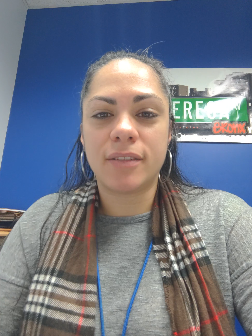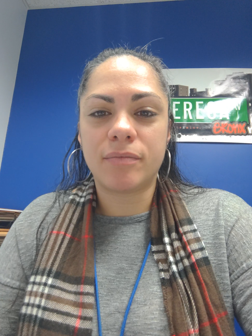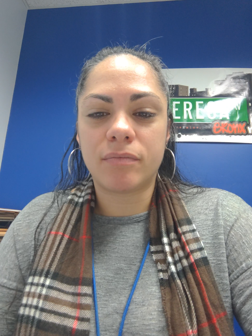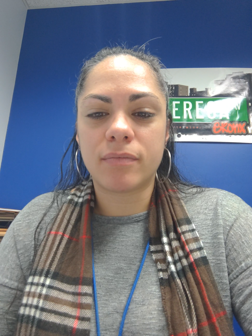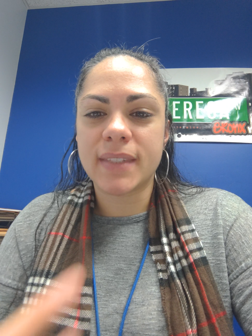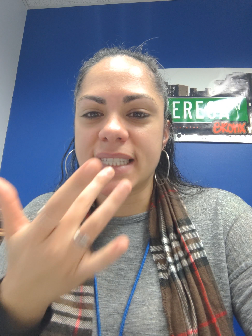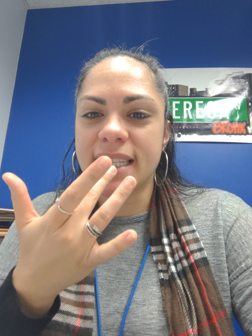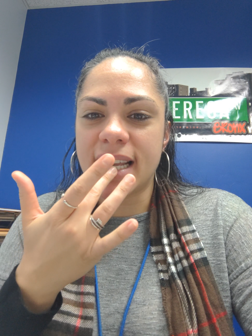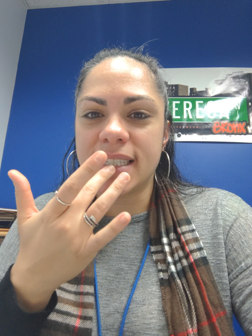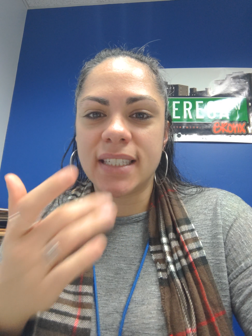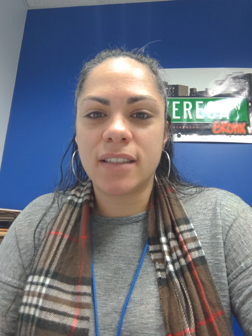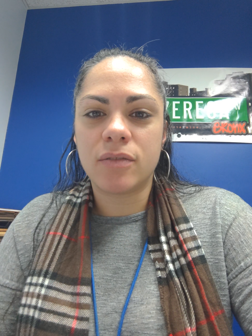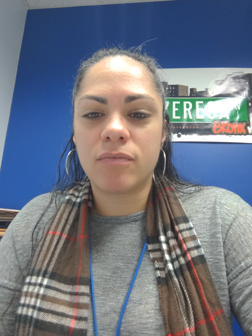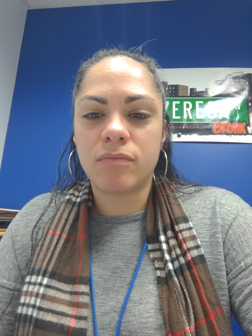taste